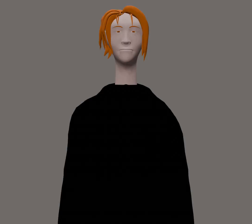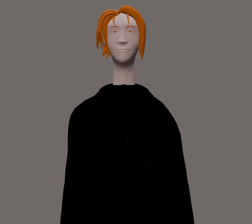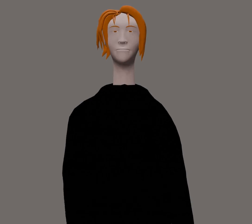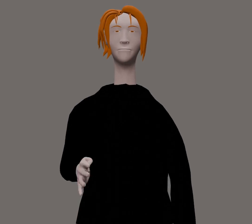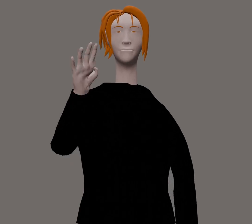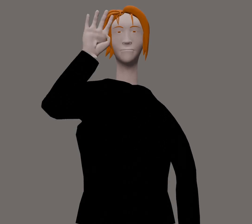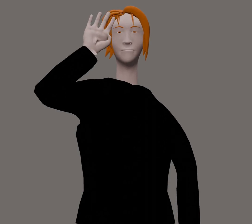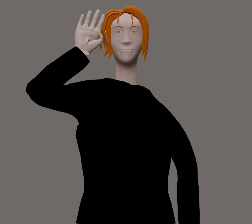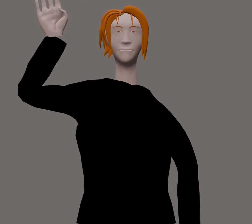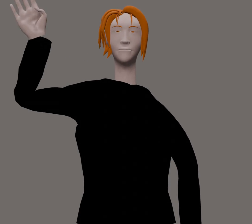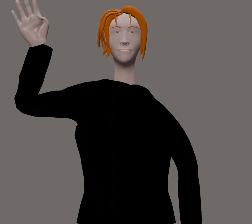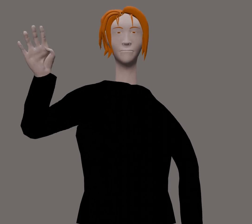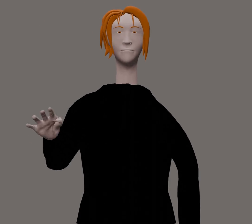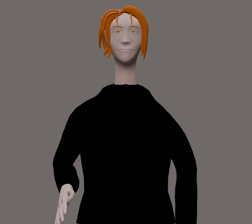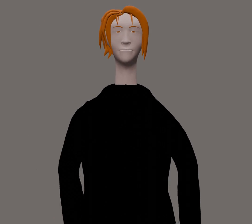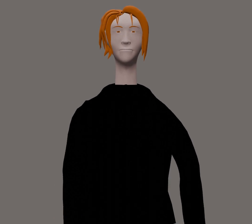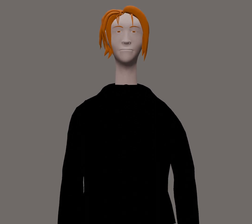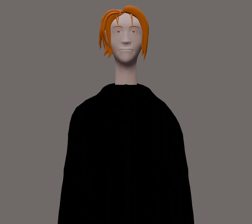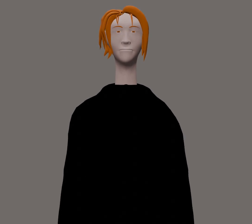Hello